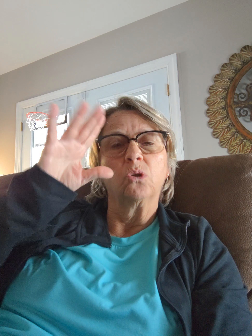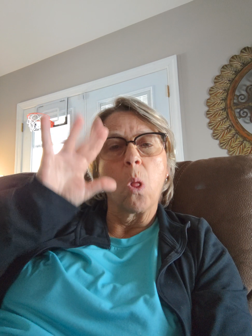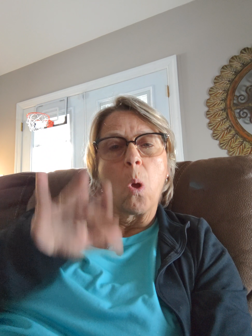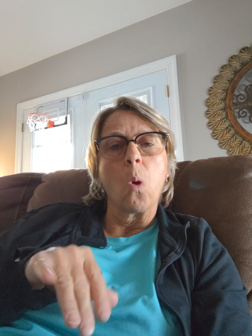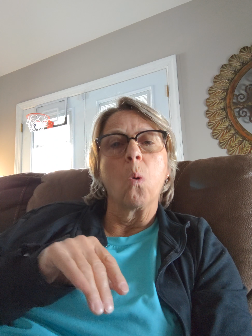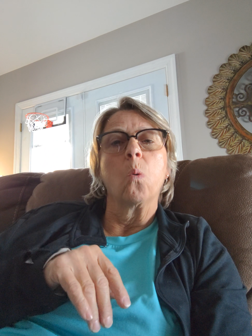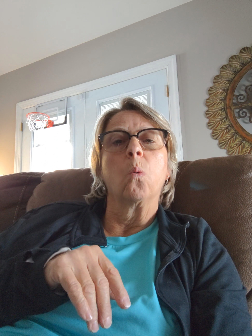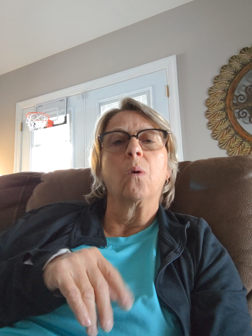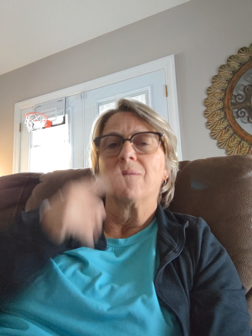snow